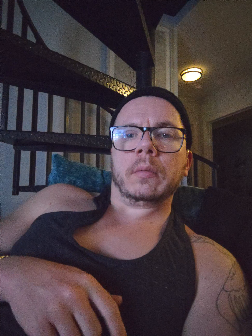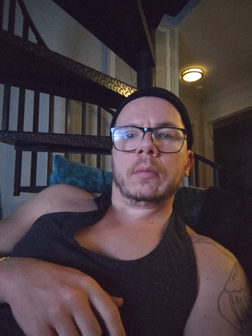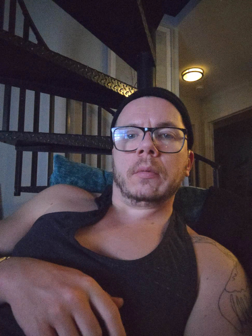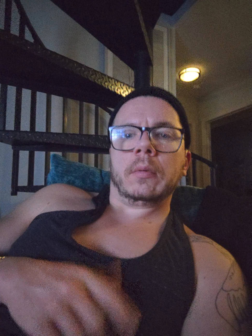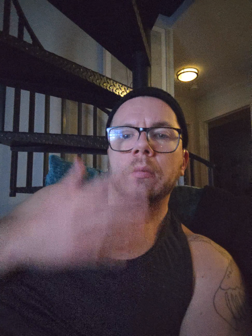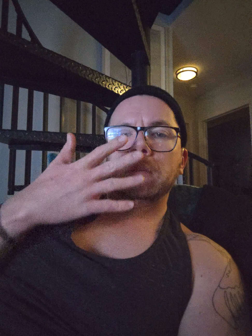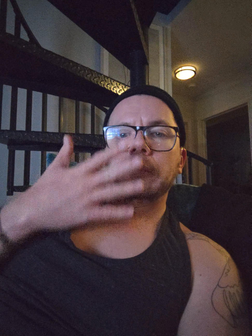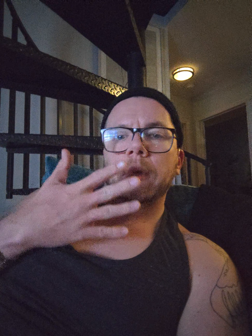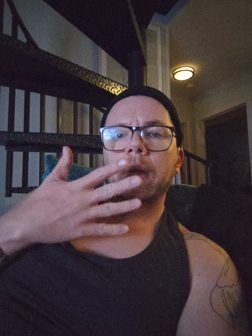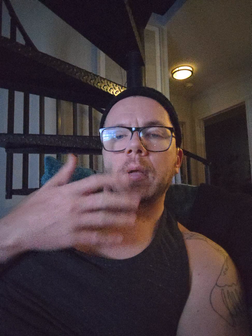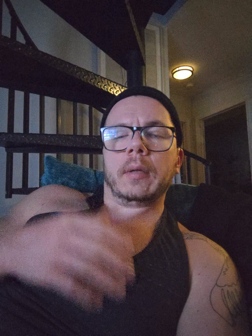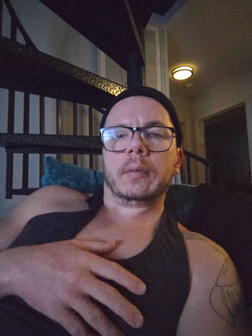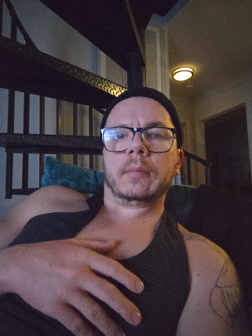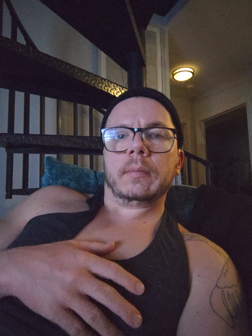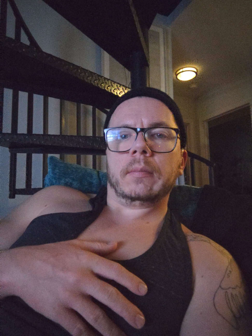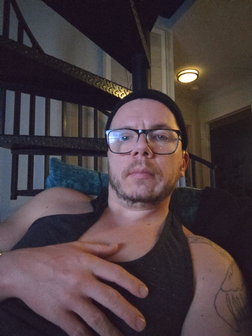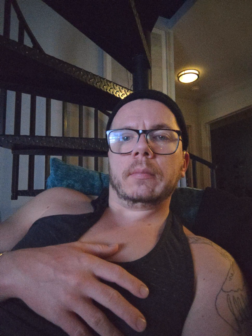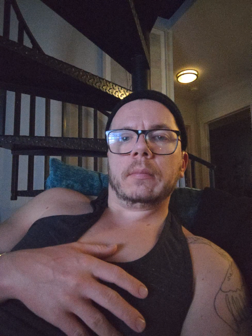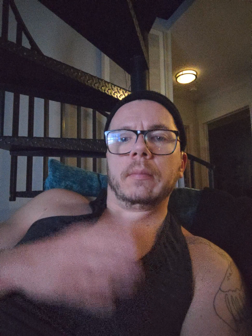sad